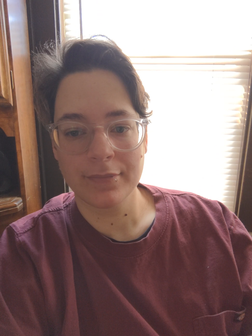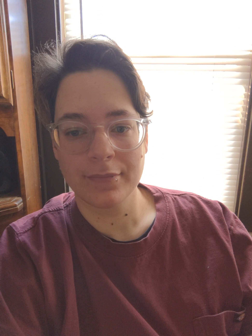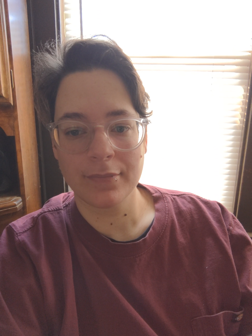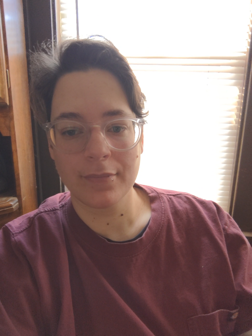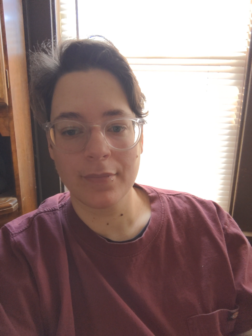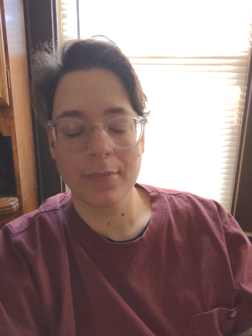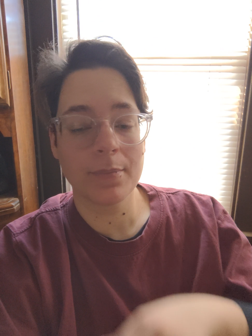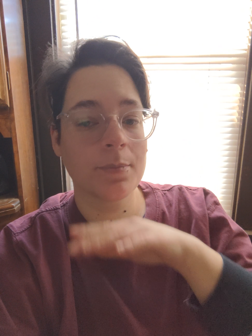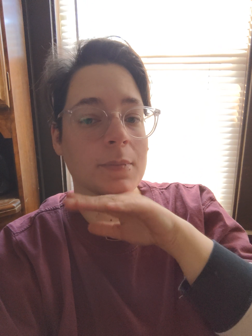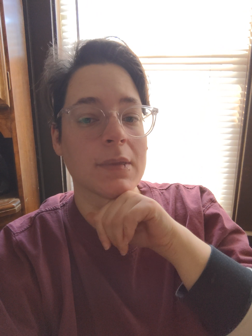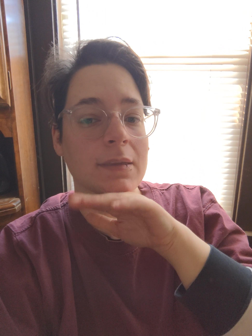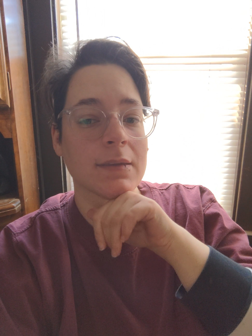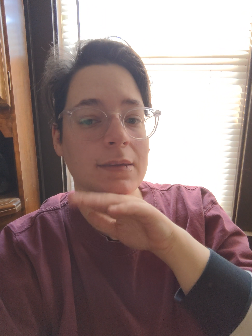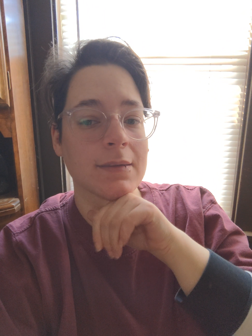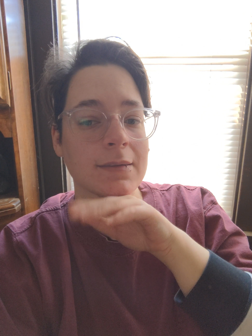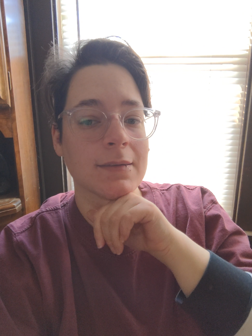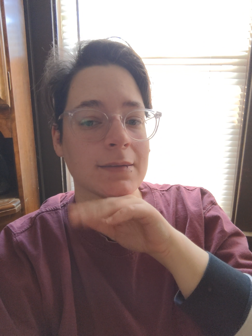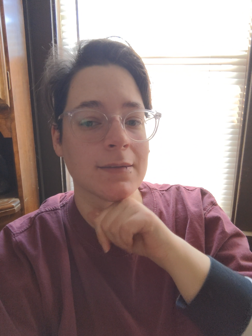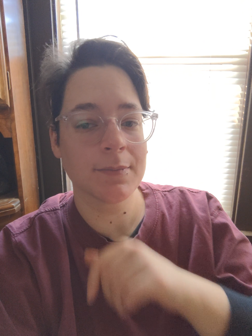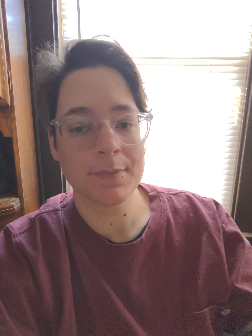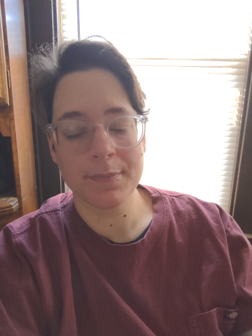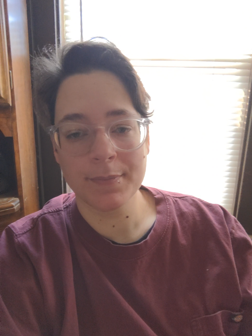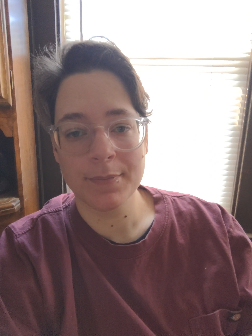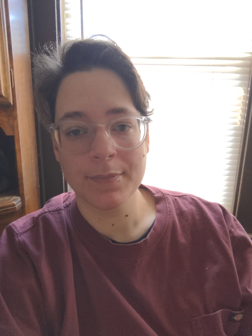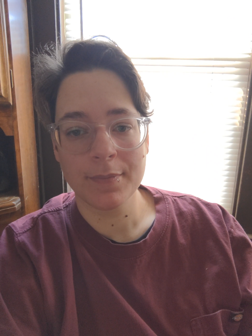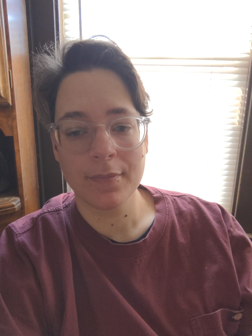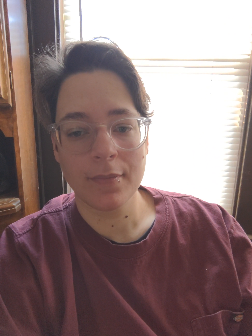pig